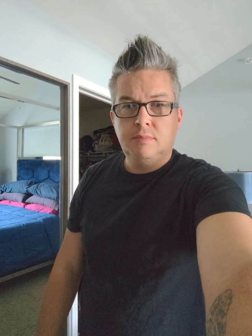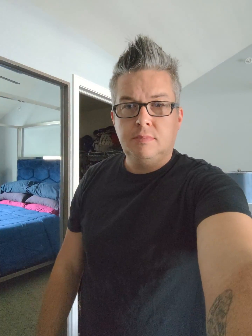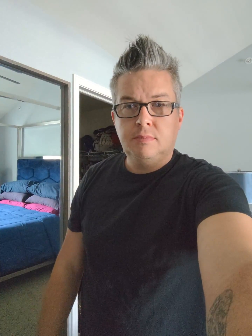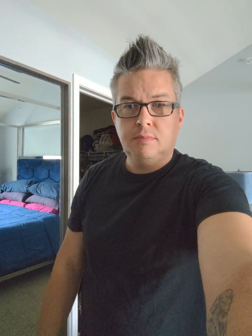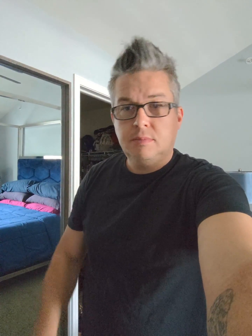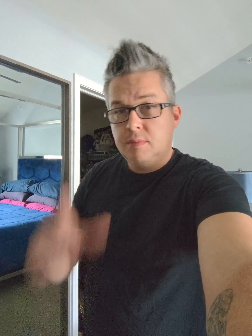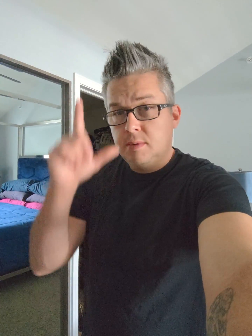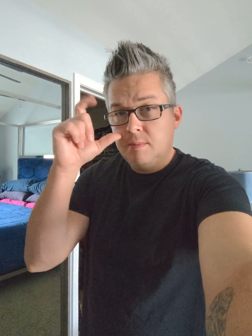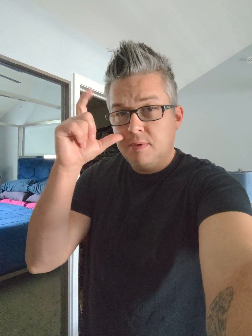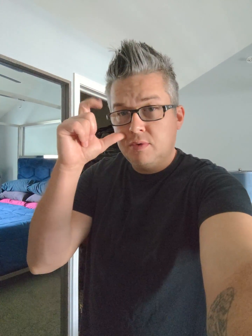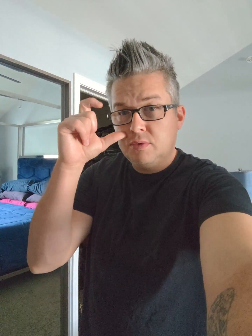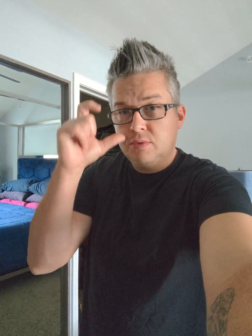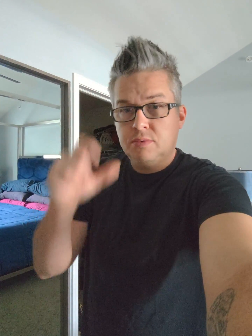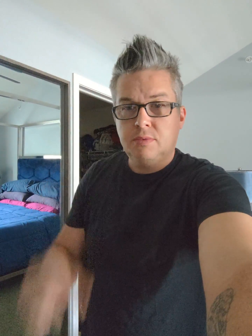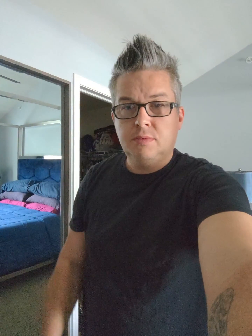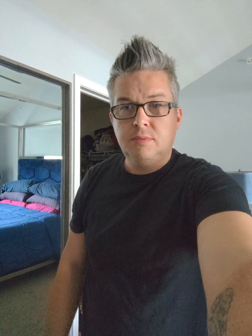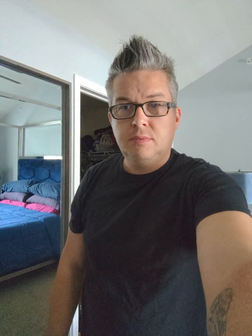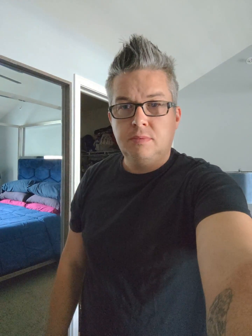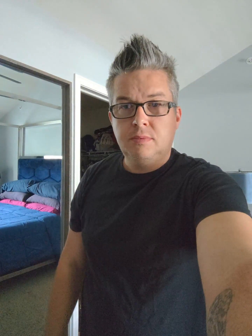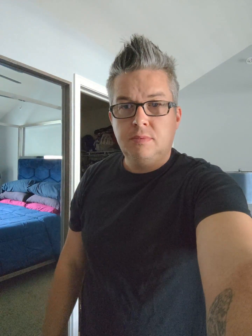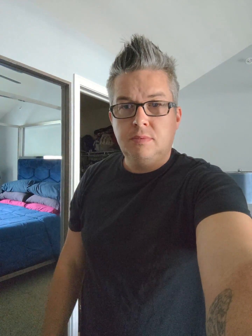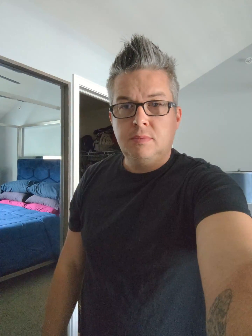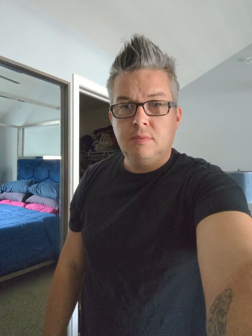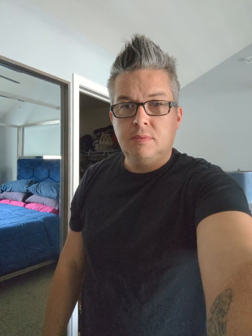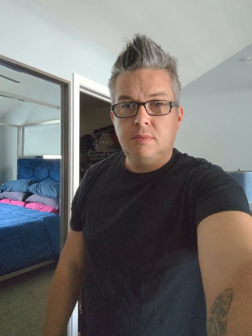camera